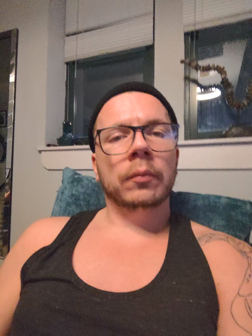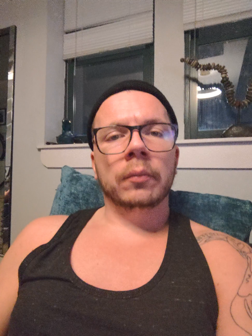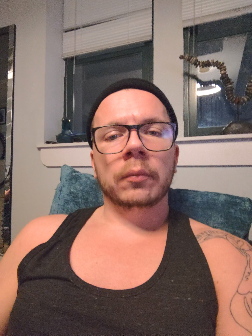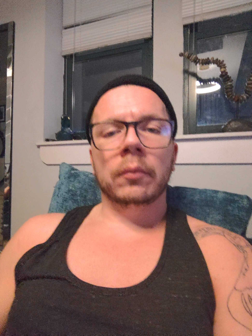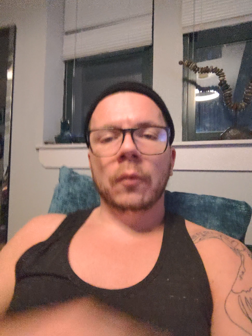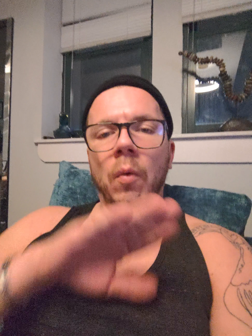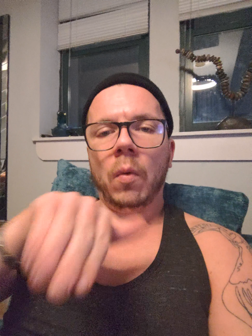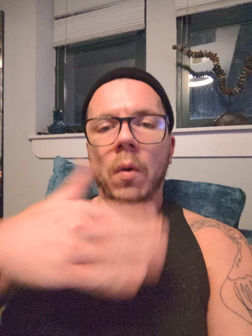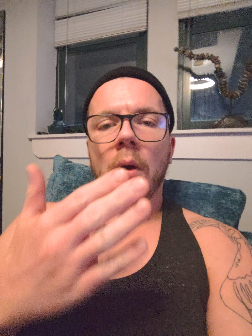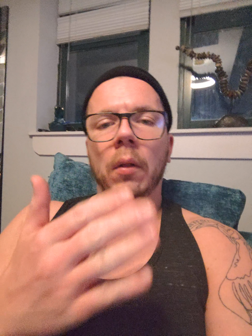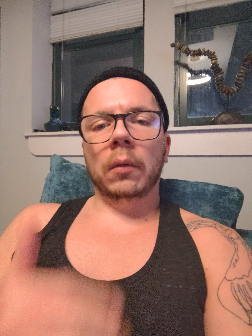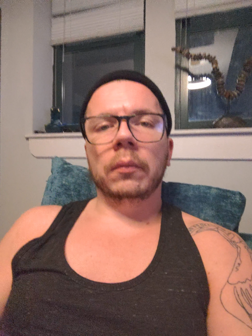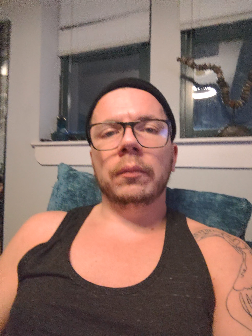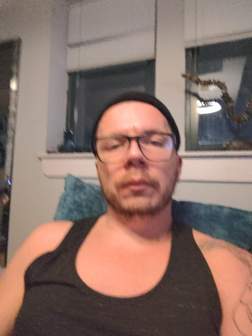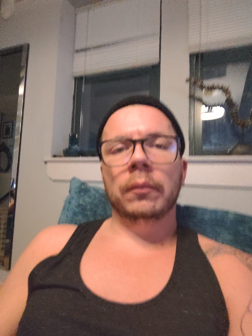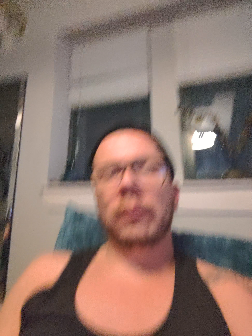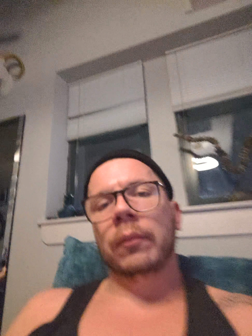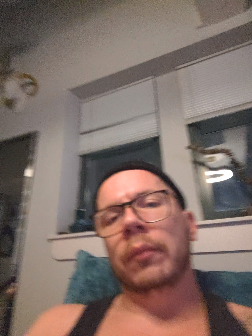all